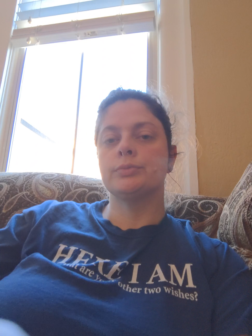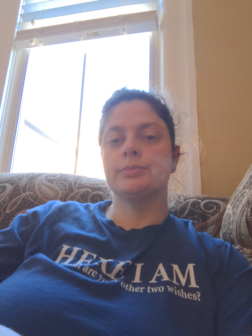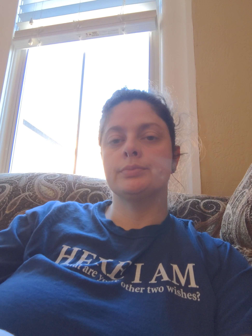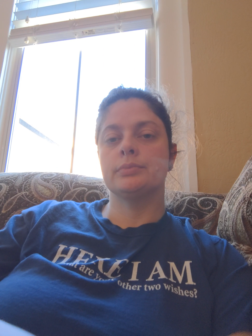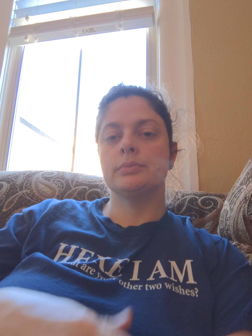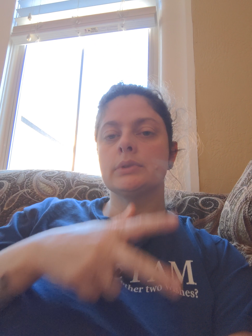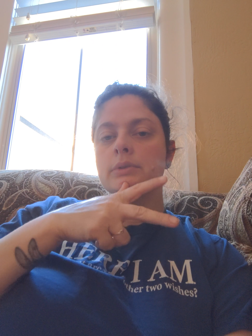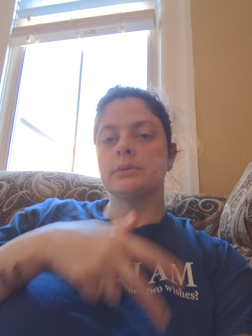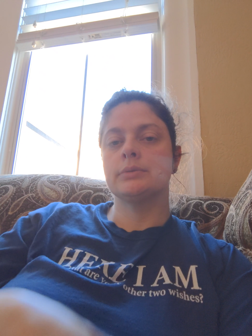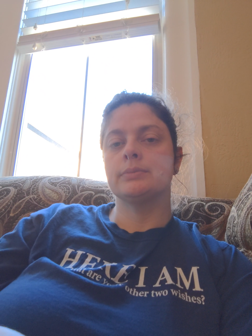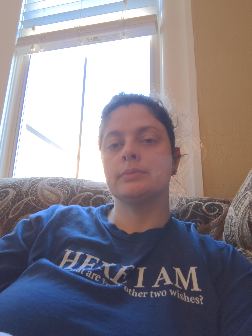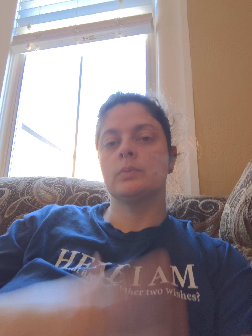hen